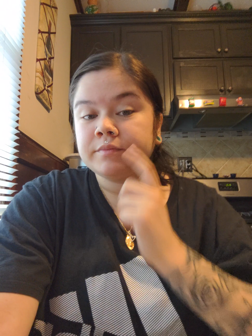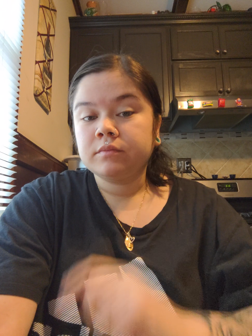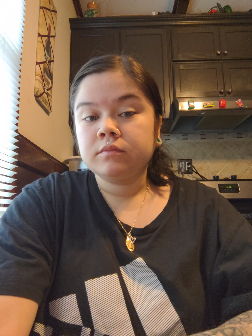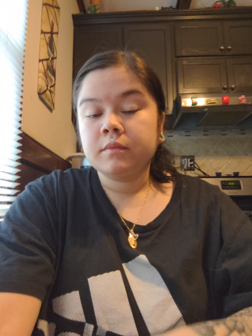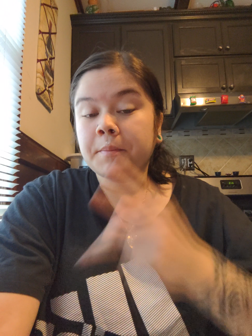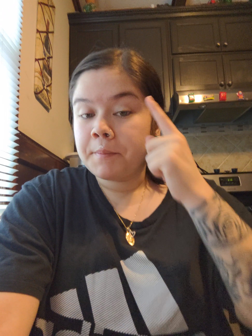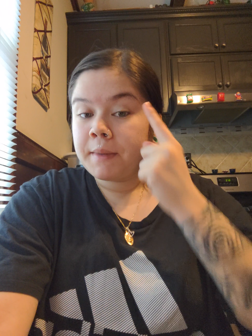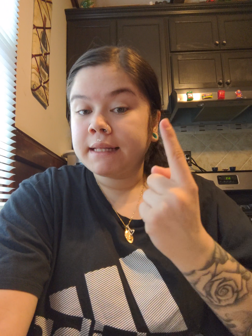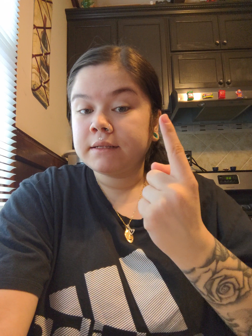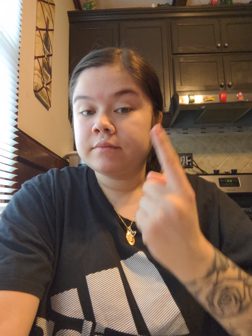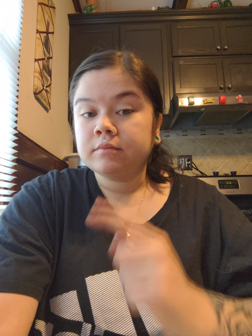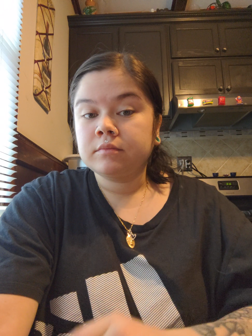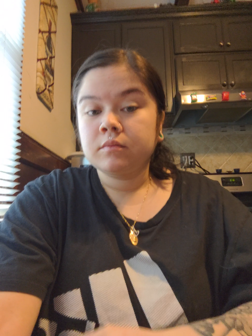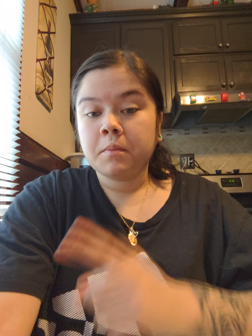penny